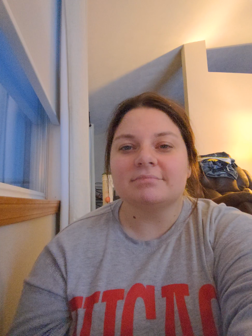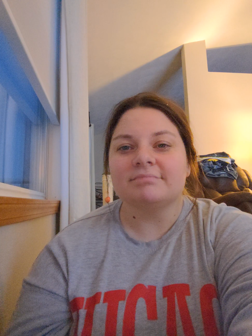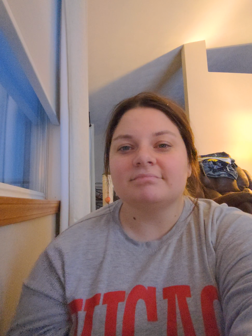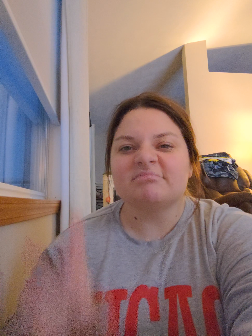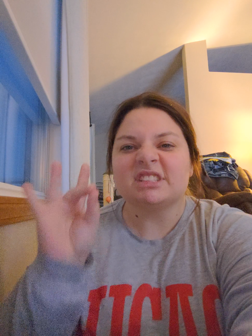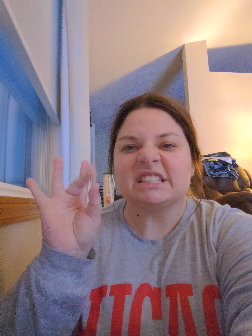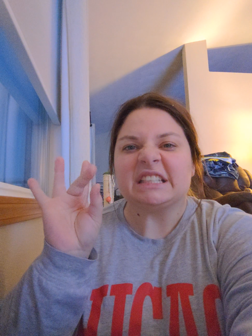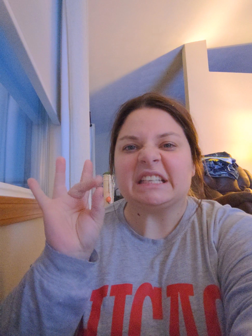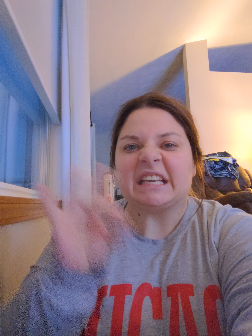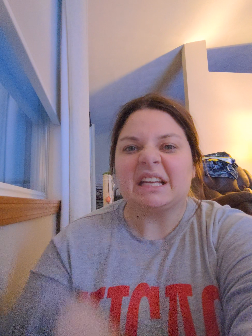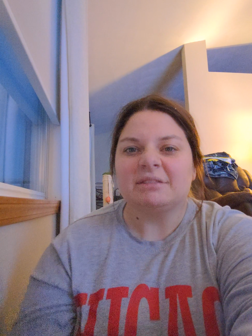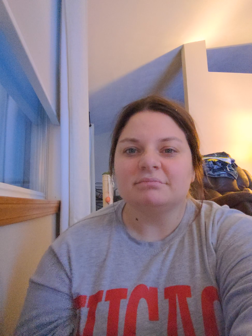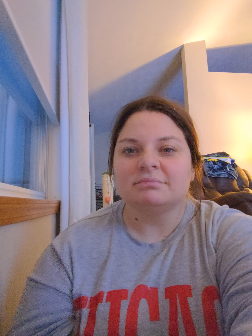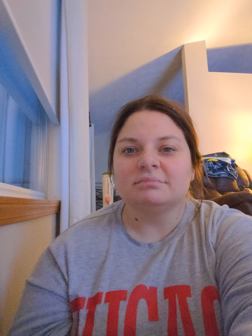sticky